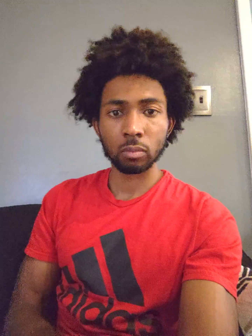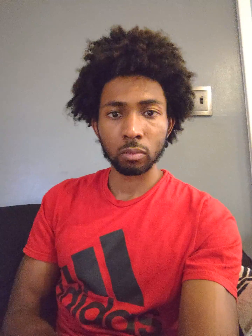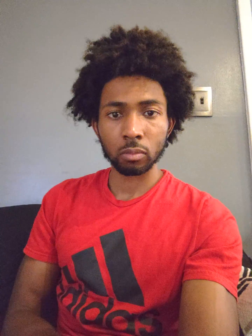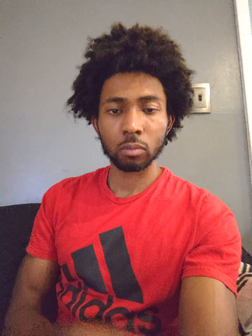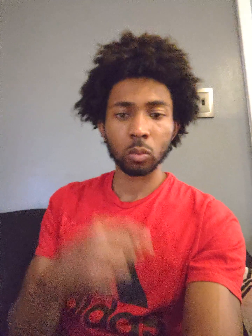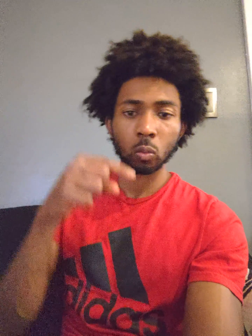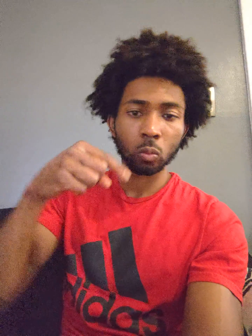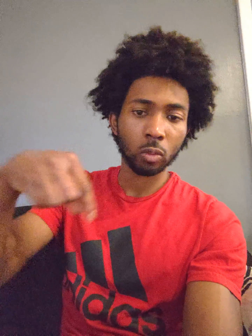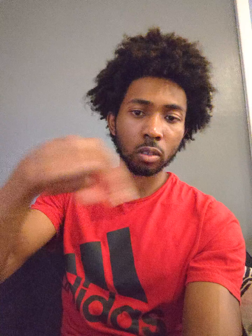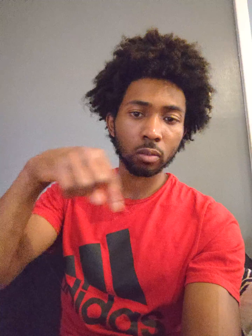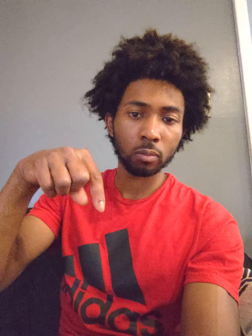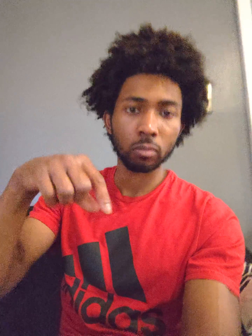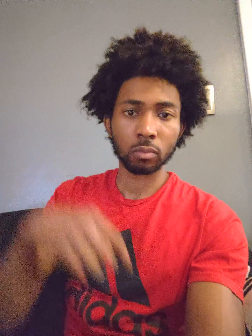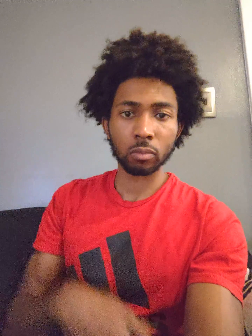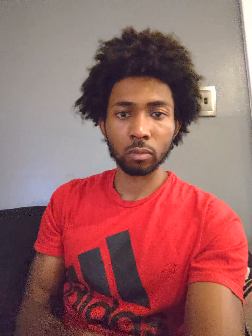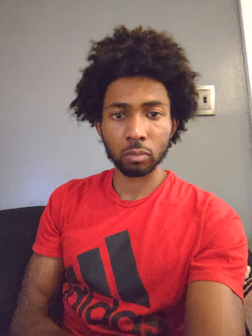around